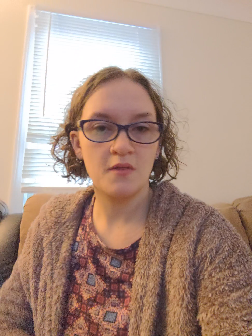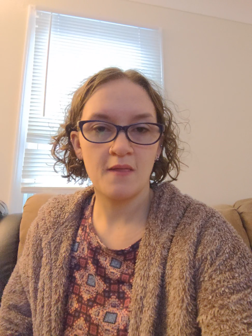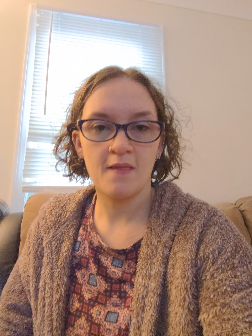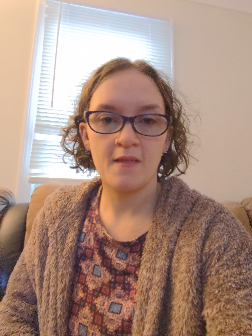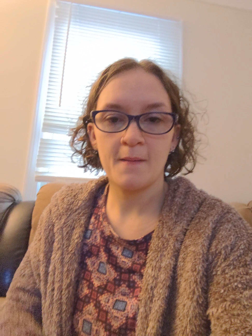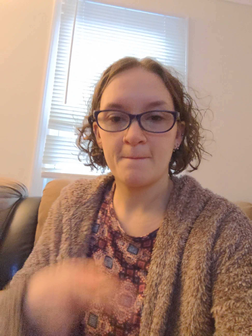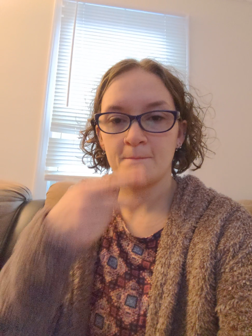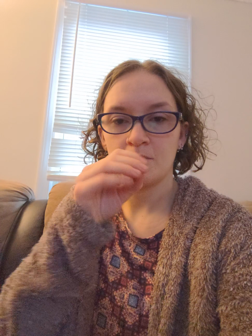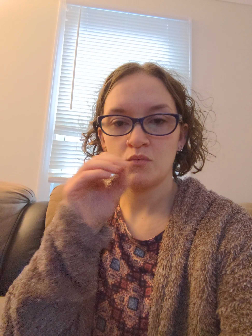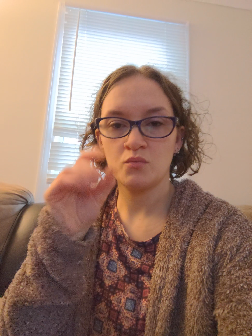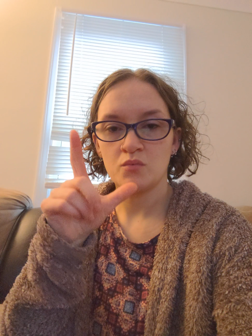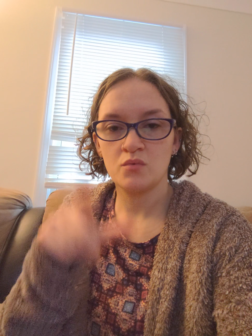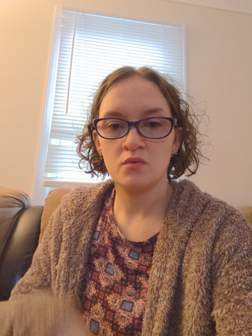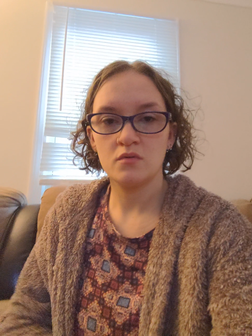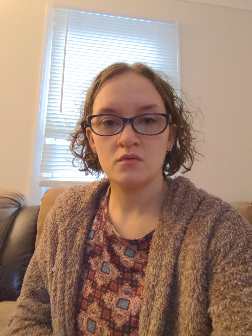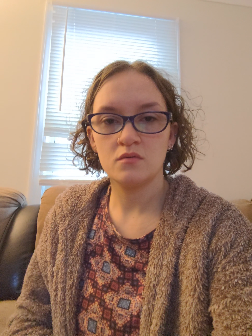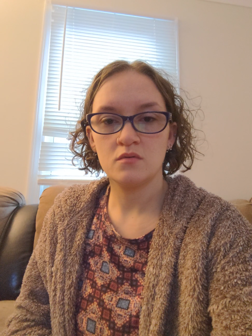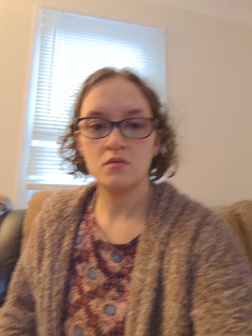pool